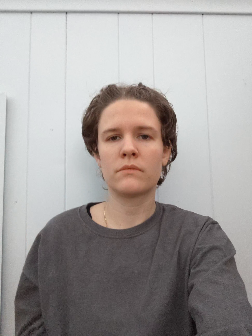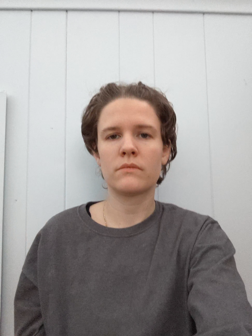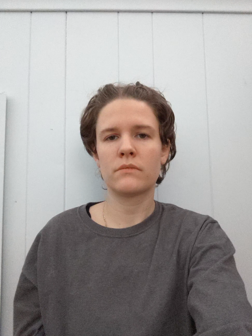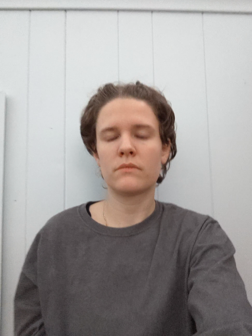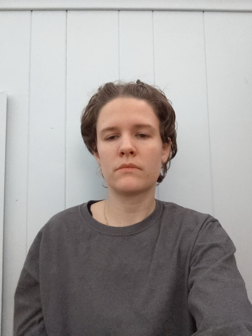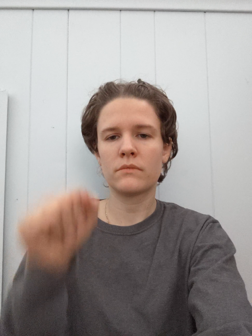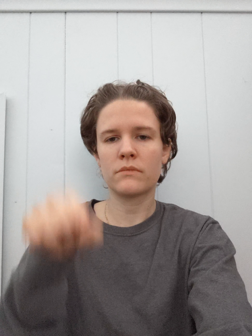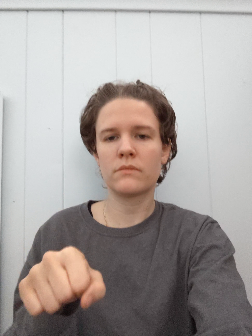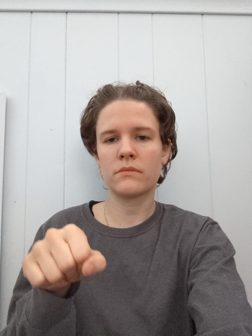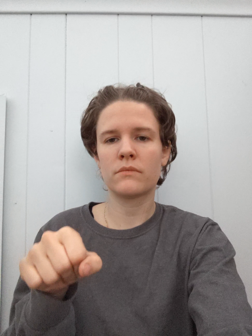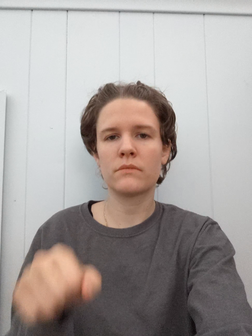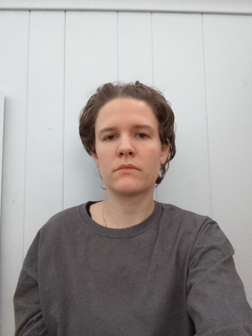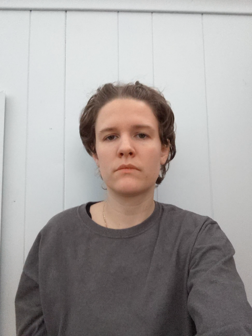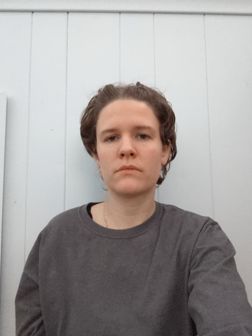can